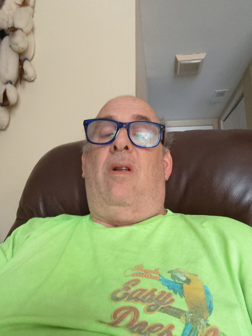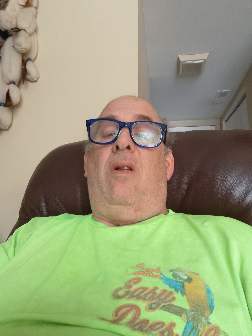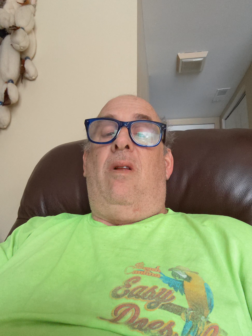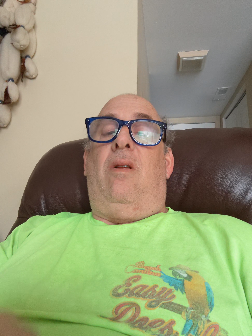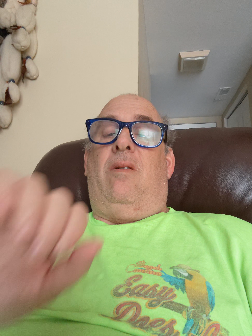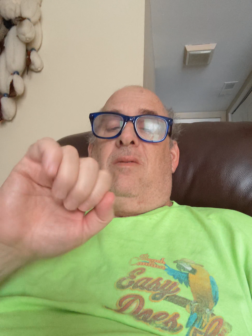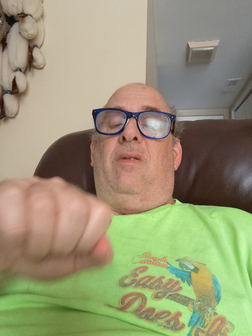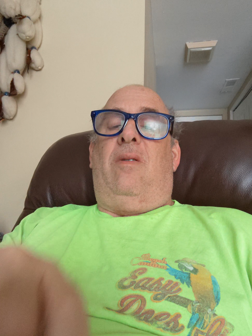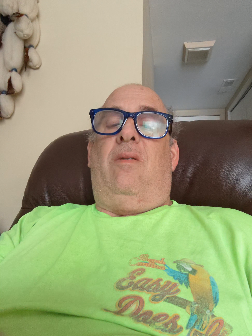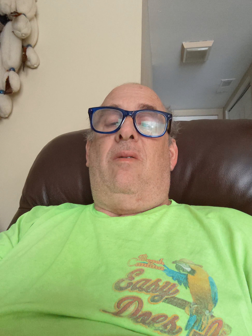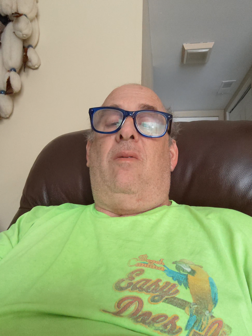yes